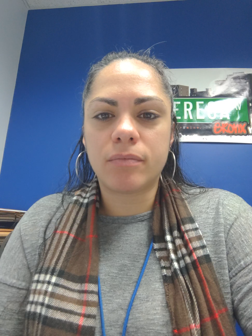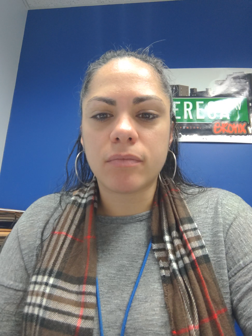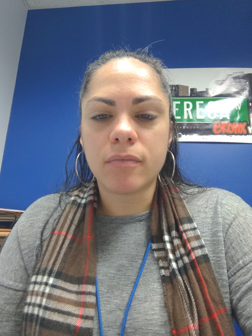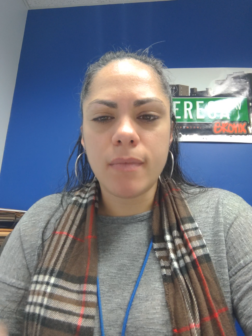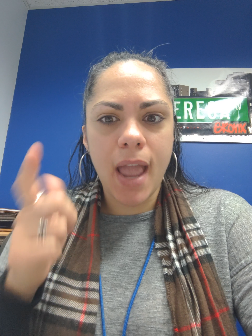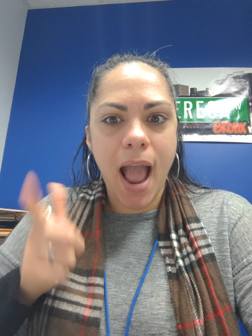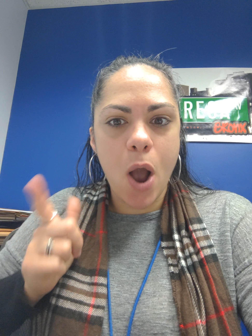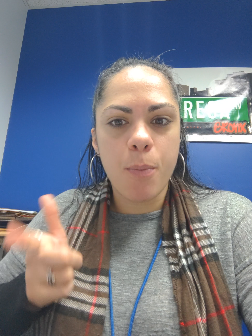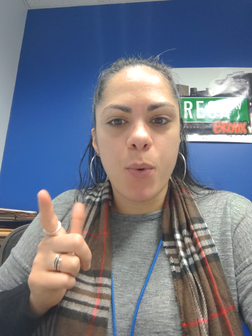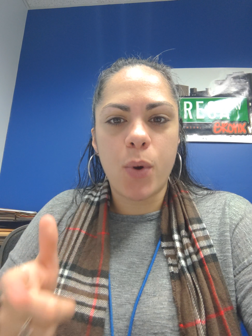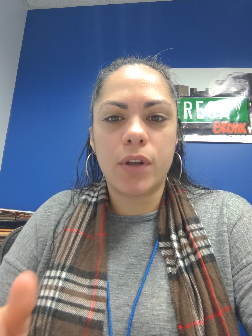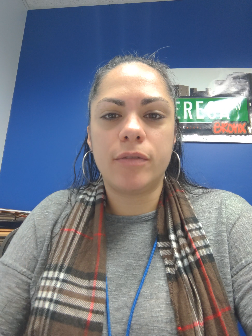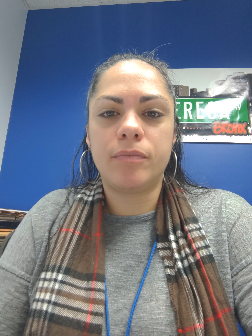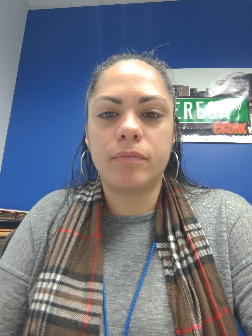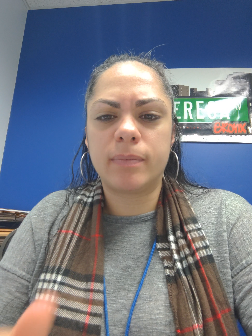cowboy